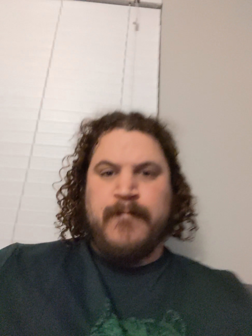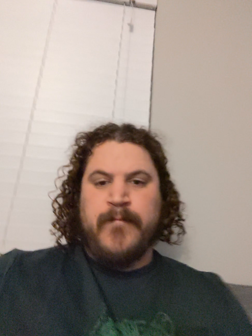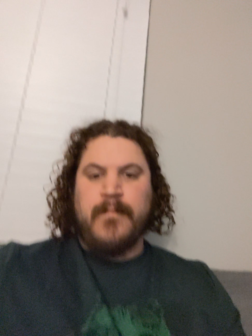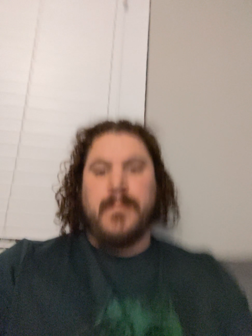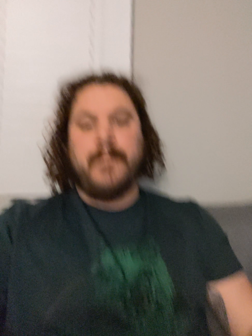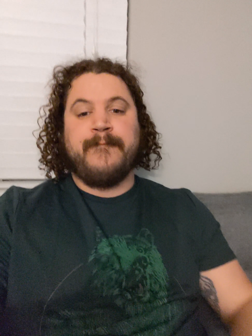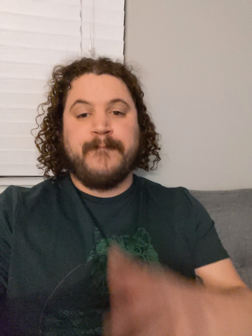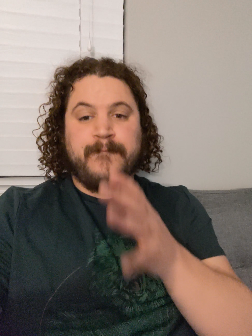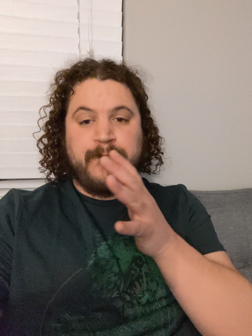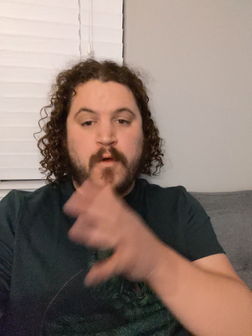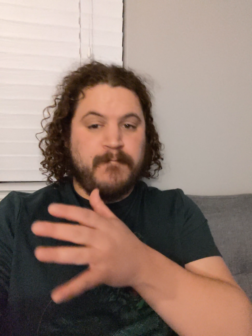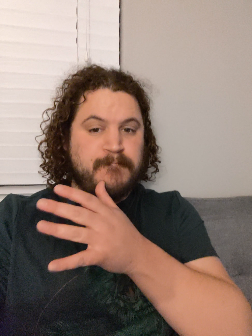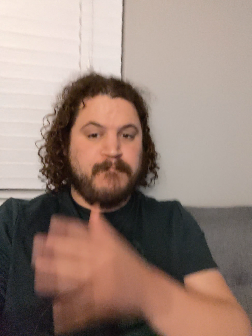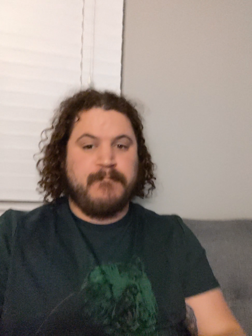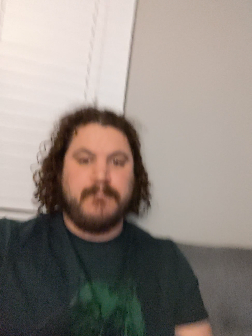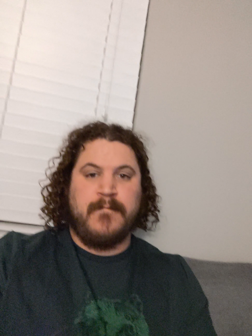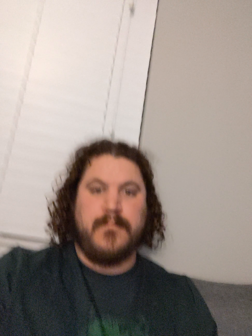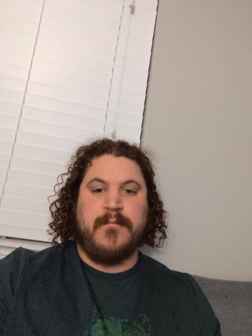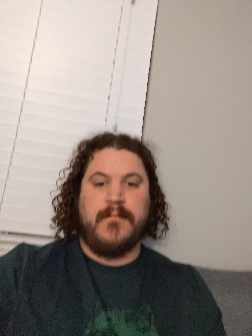farm